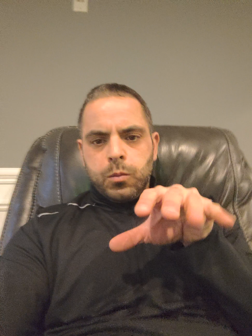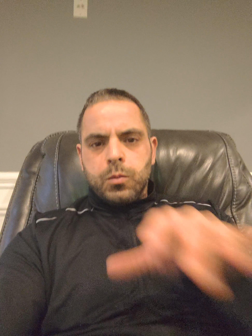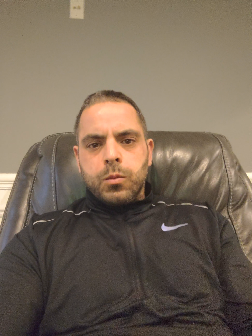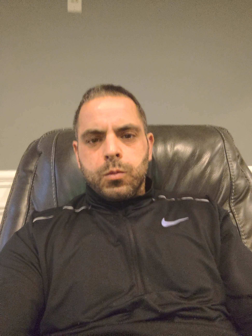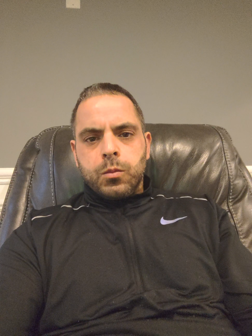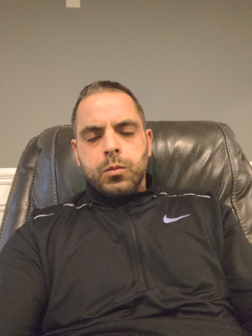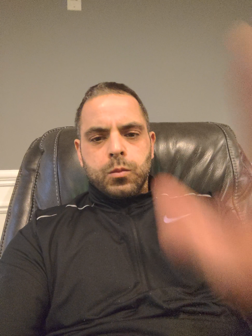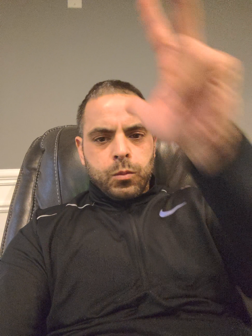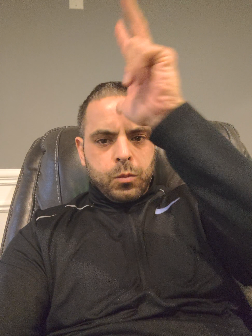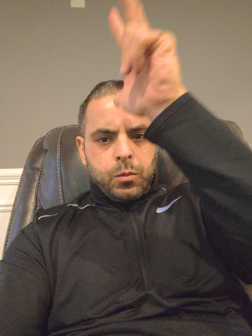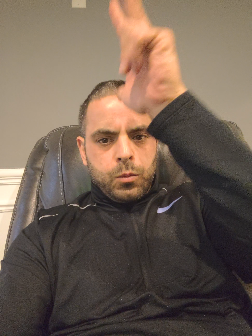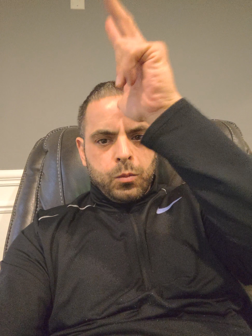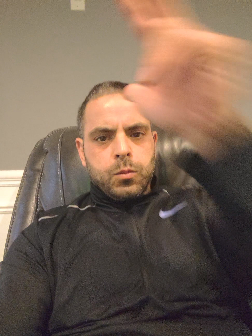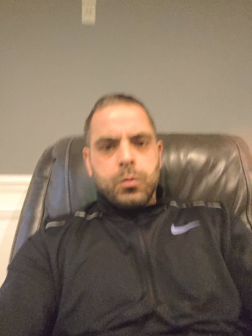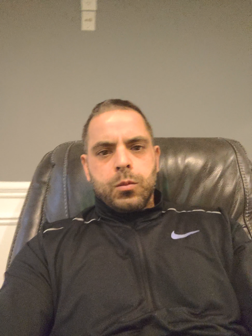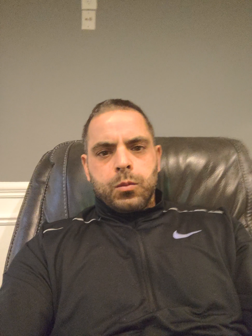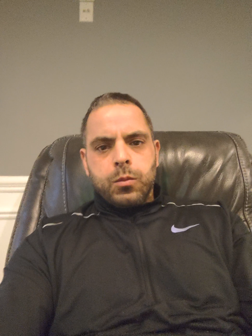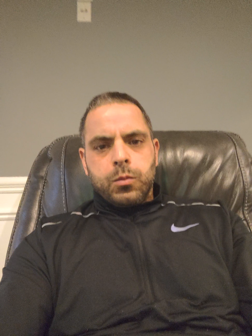hen